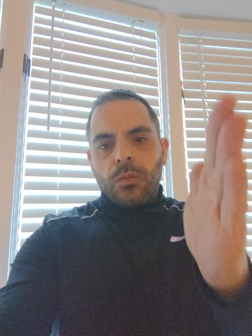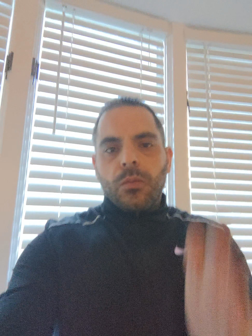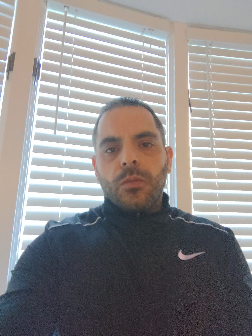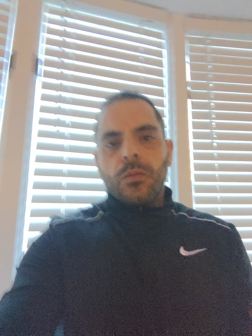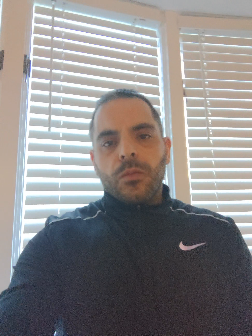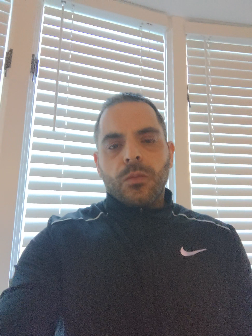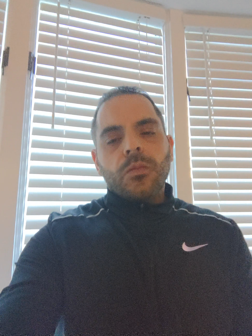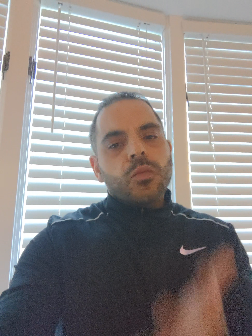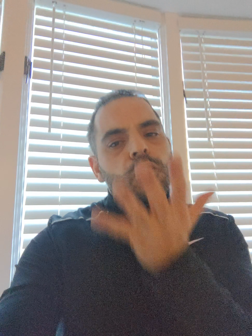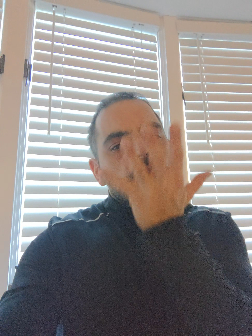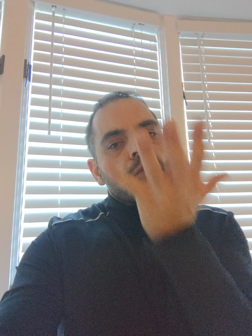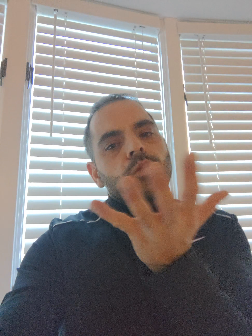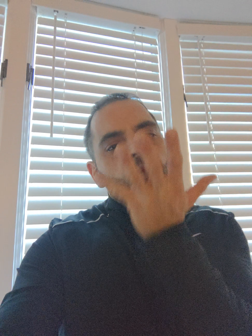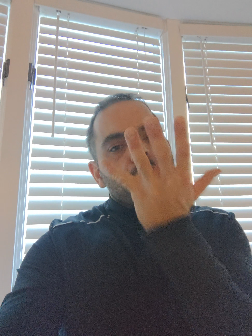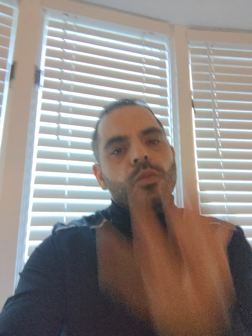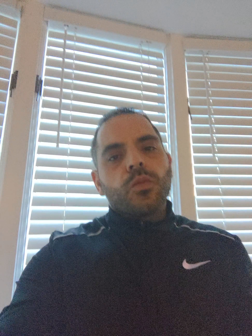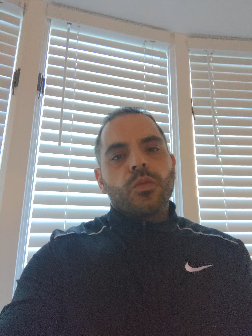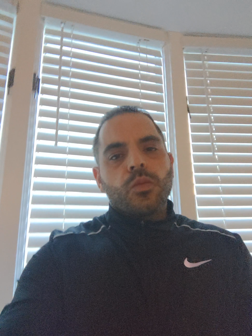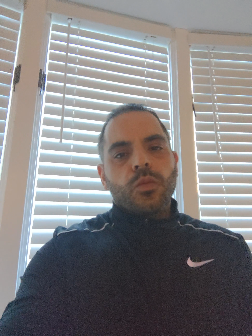grass